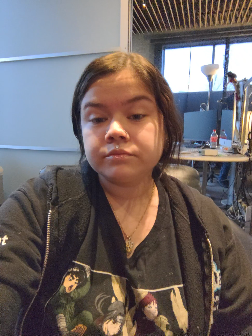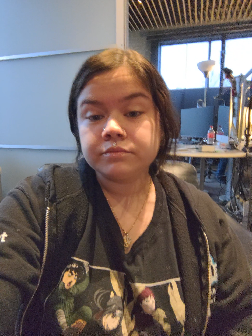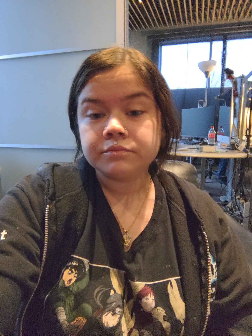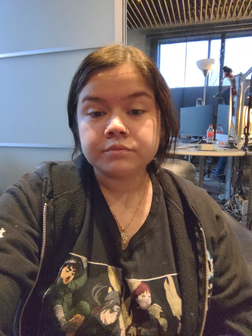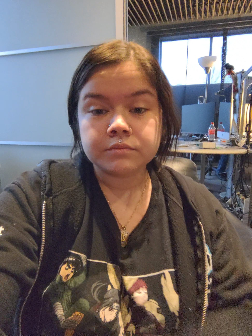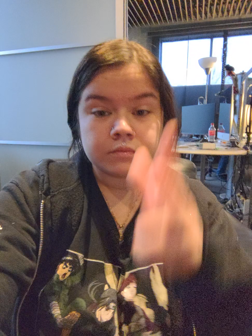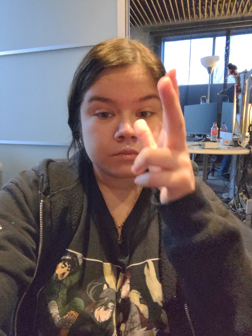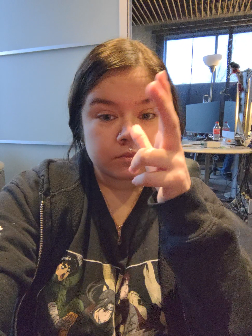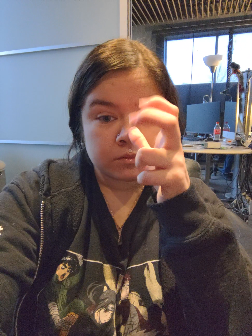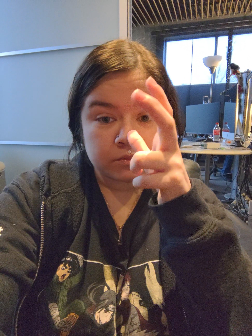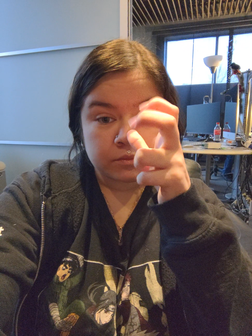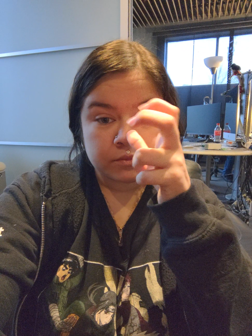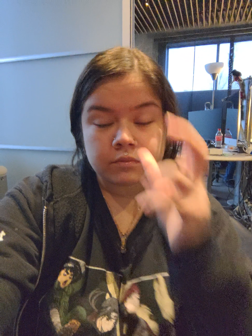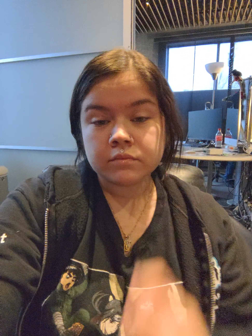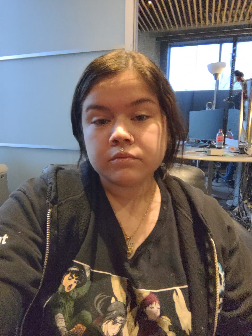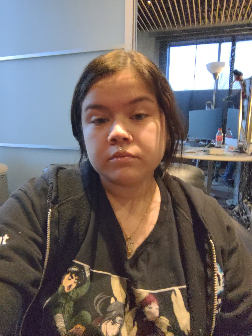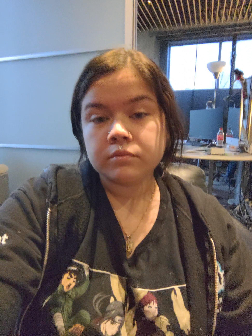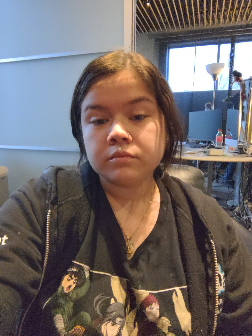bug